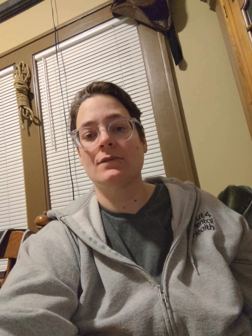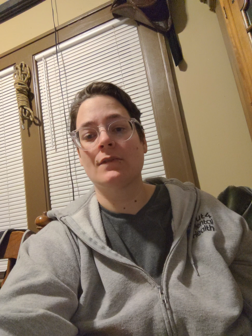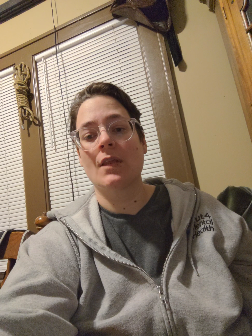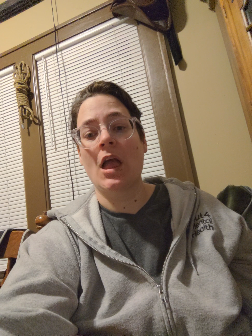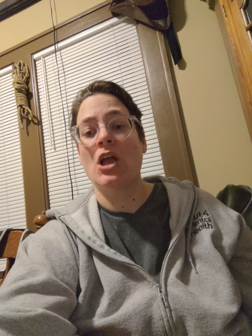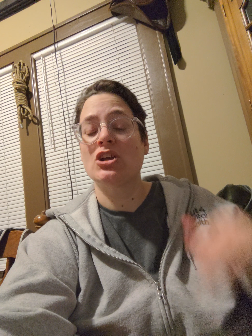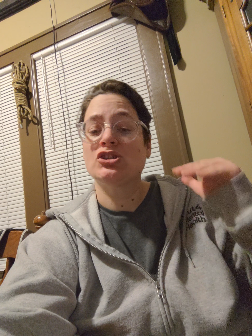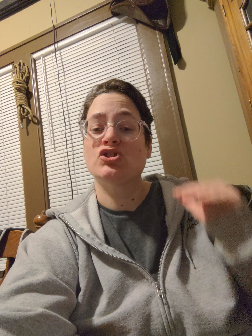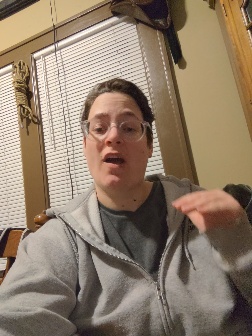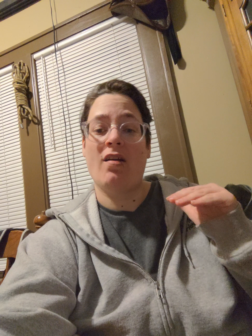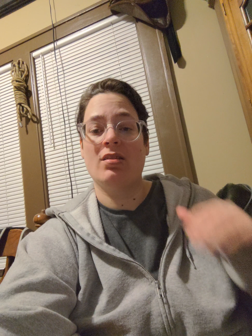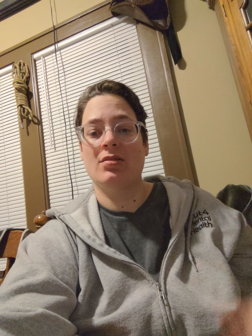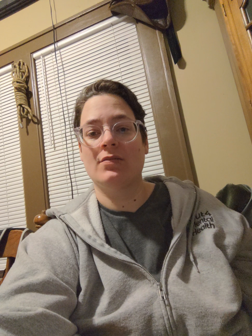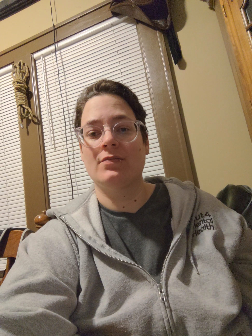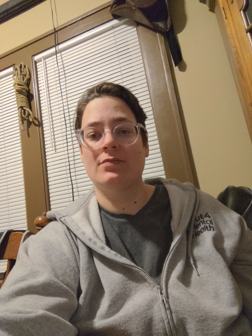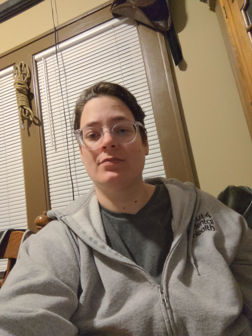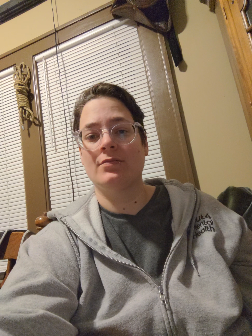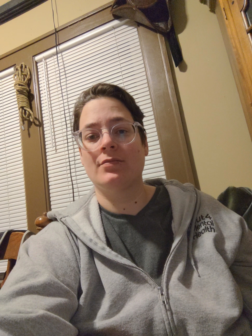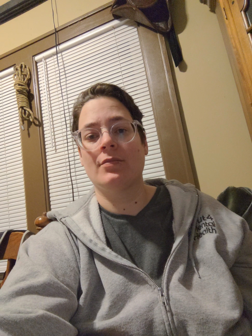child